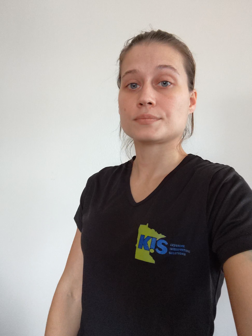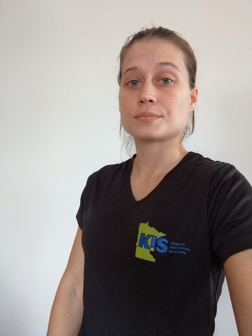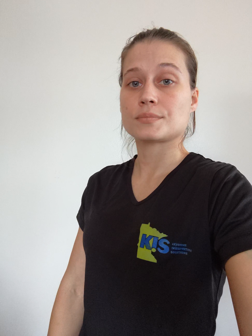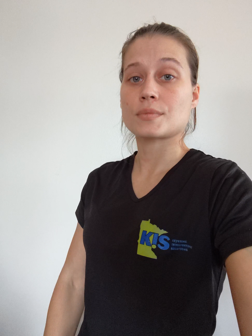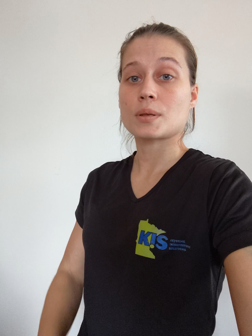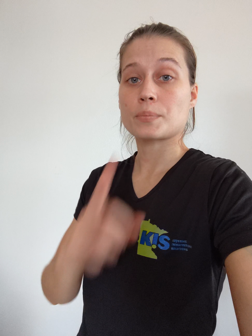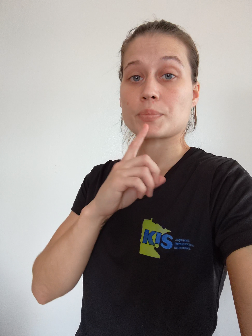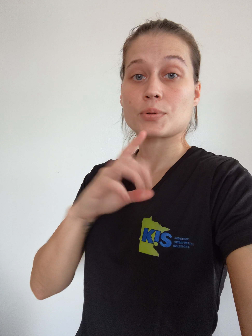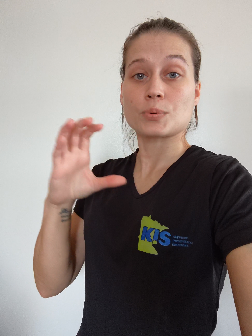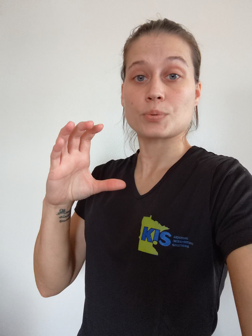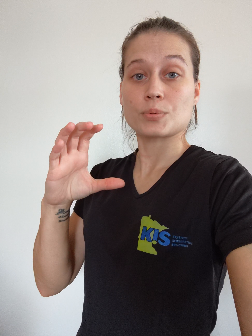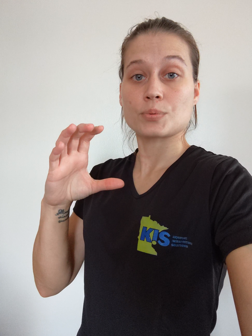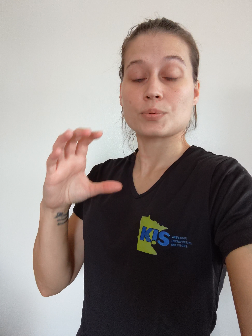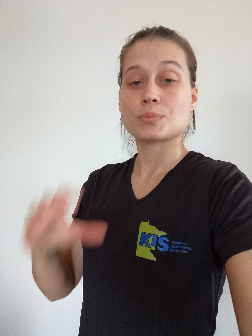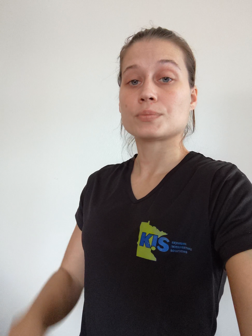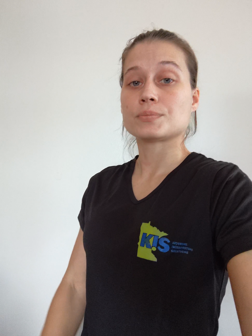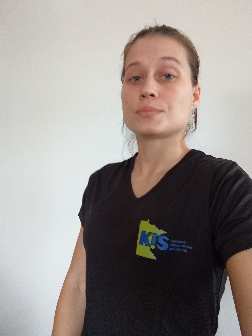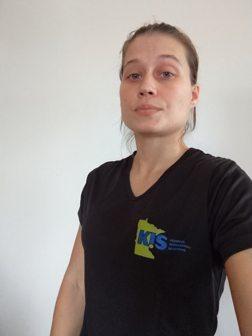balloon